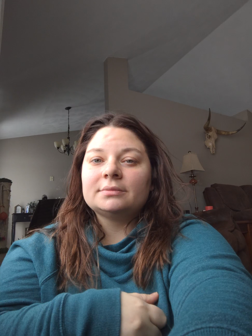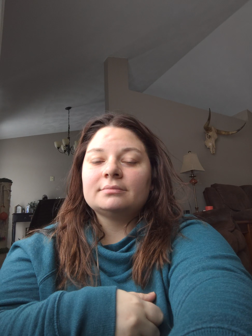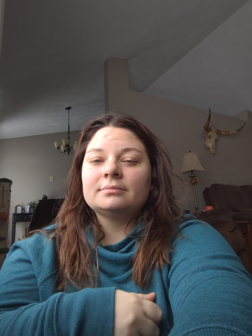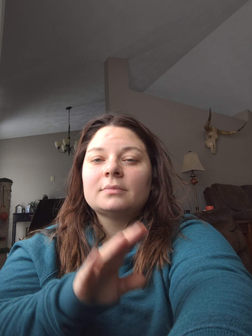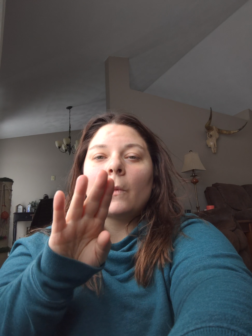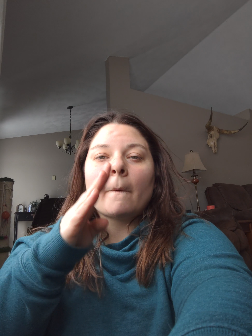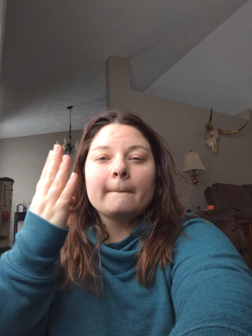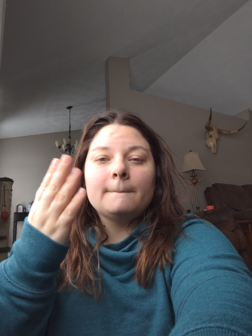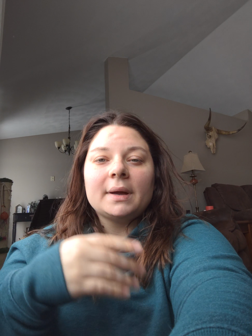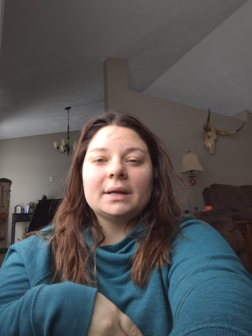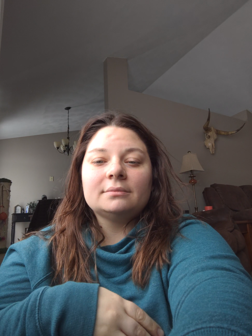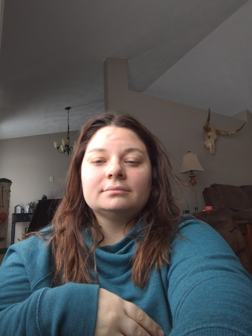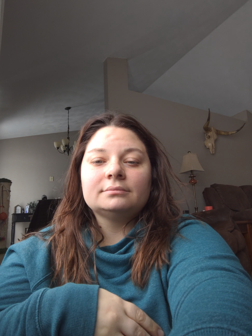open